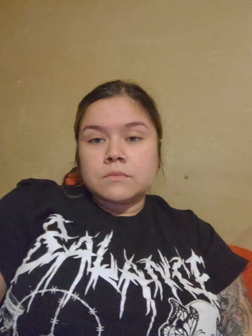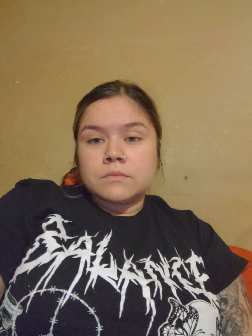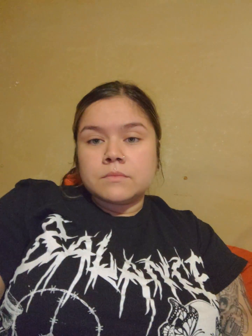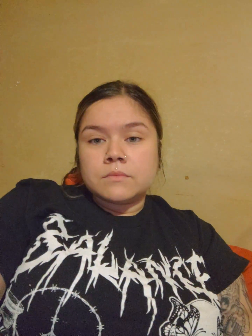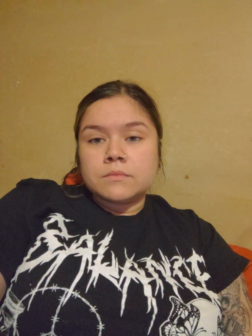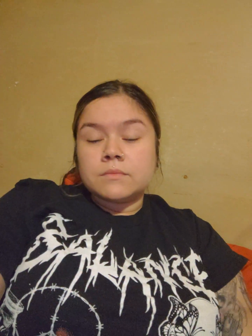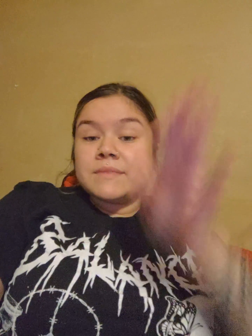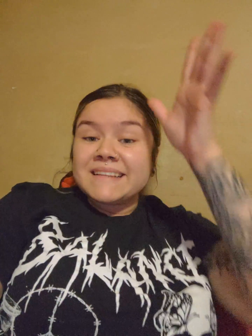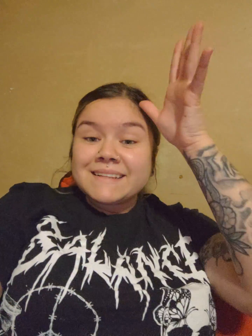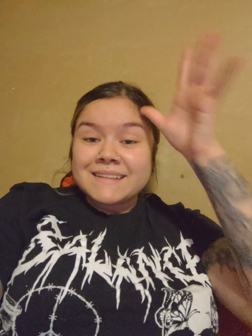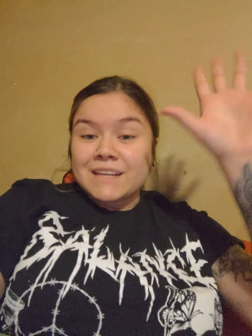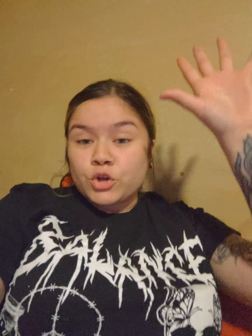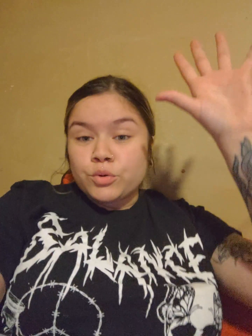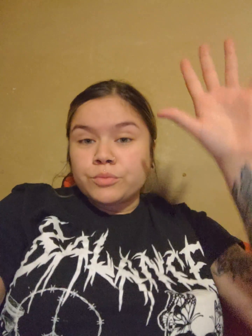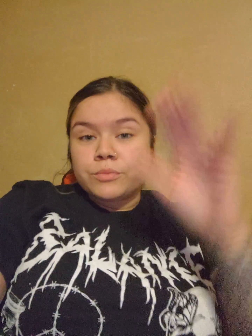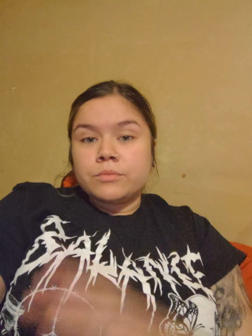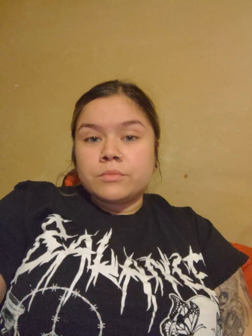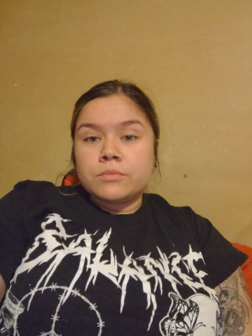deer